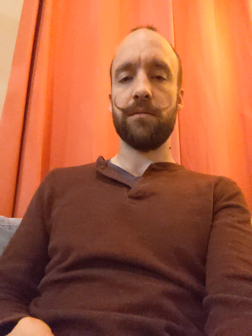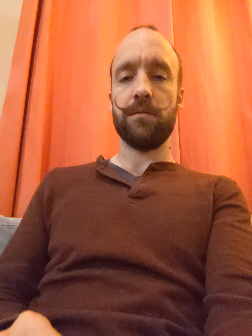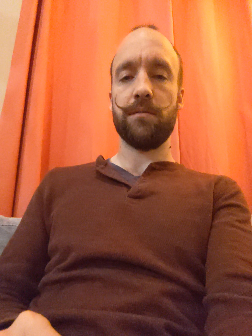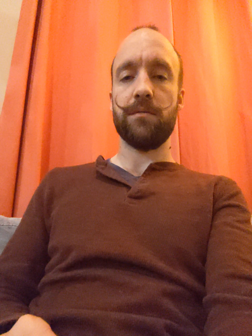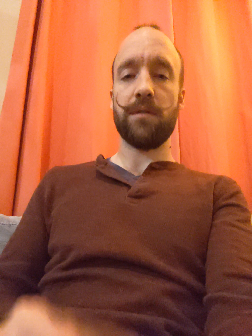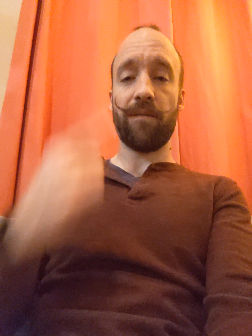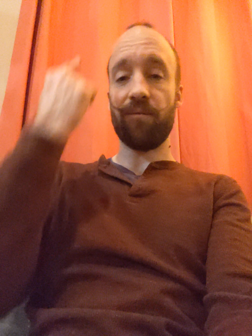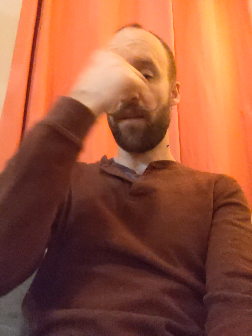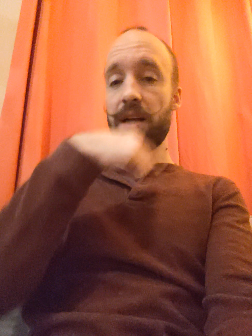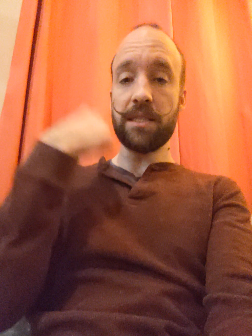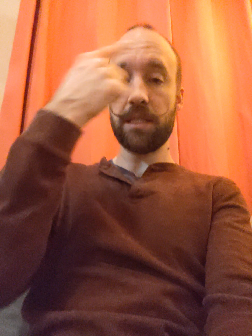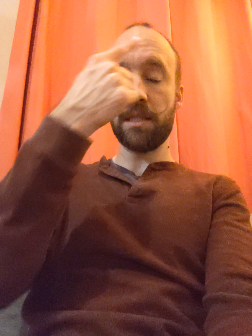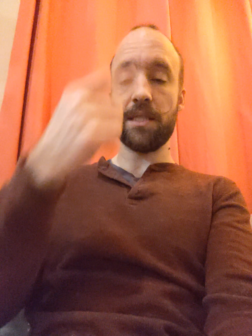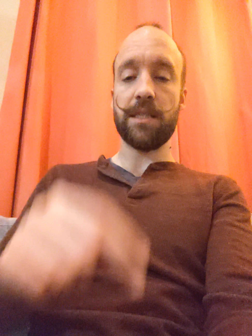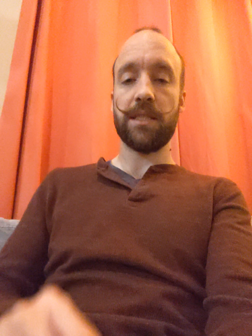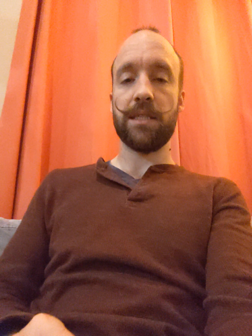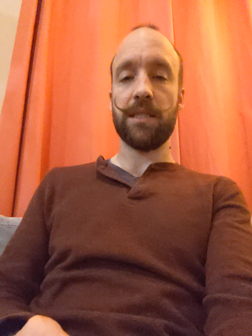face